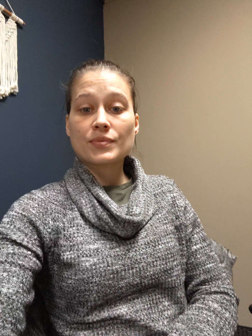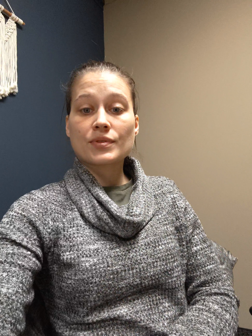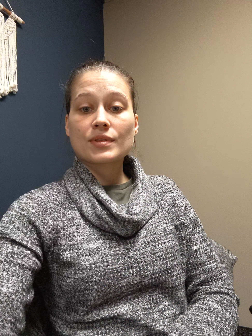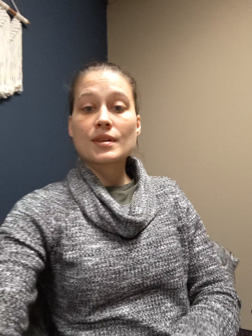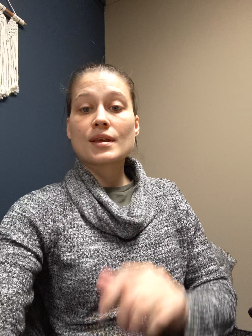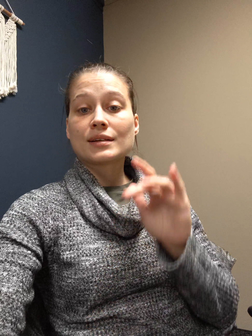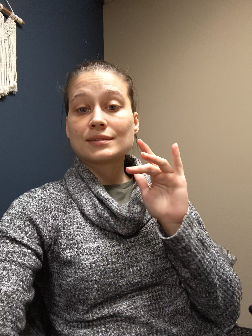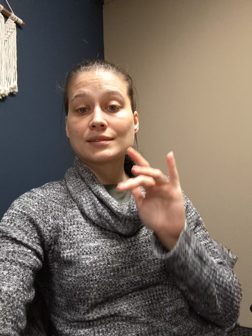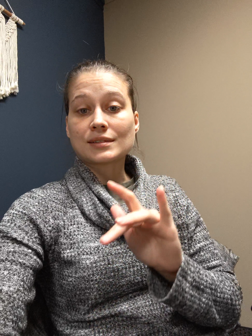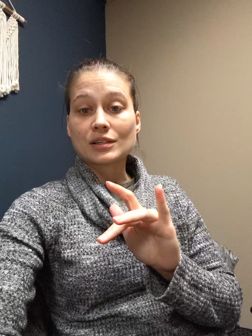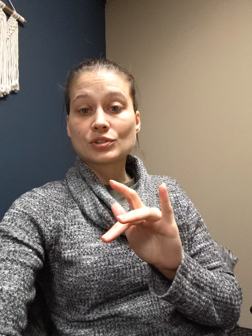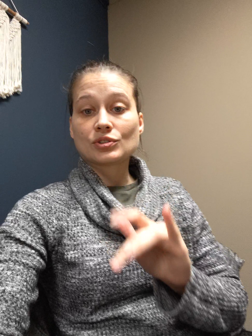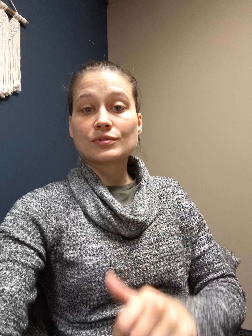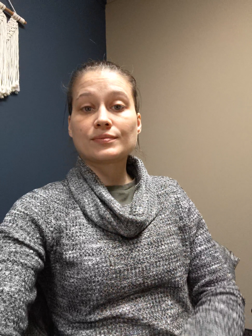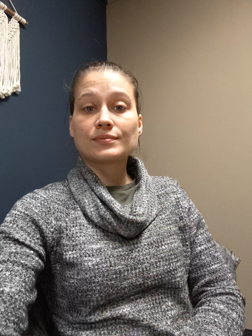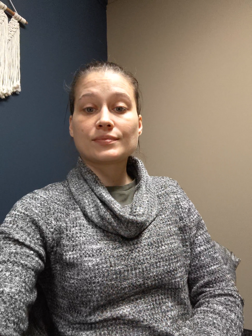touch